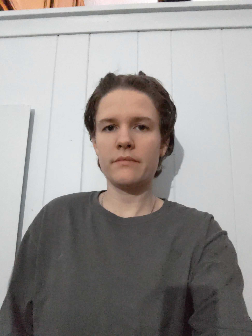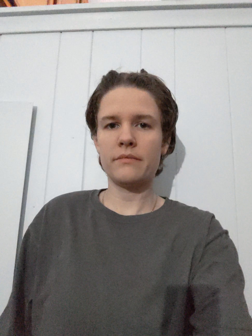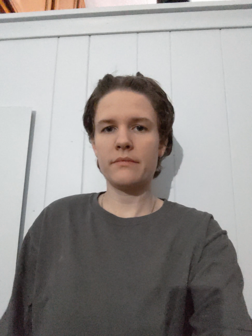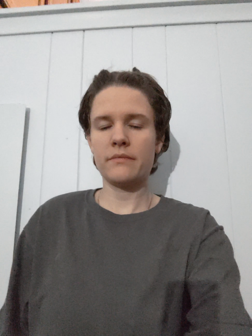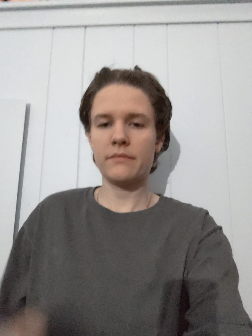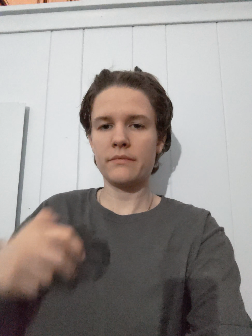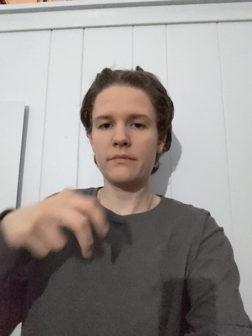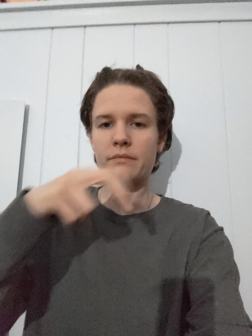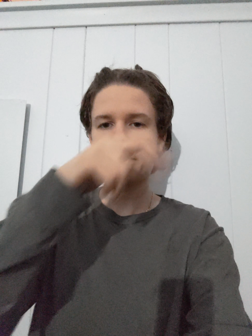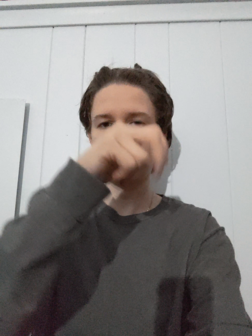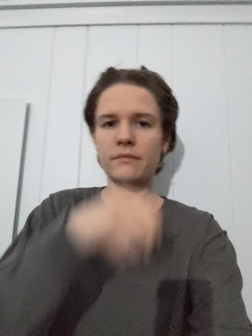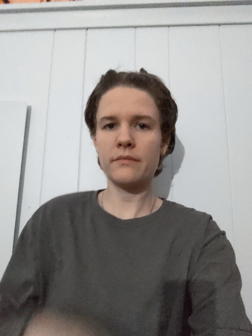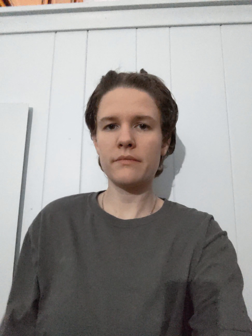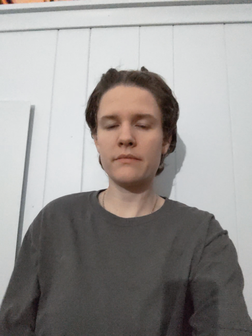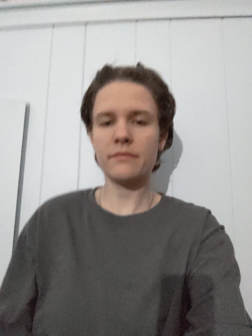stairs